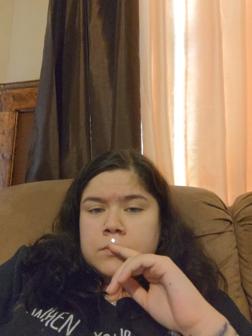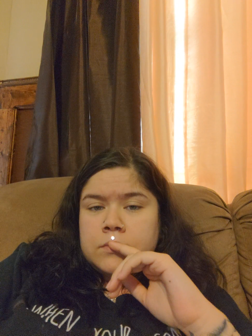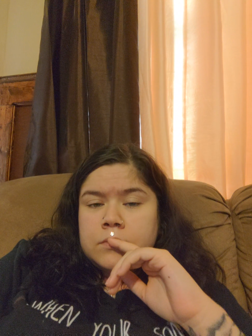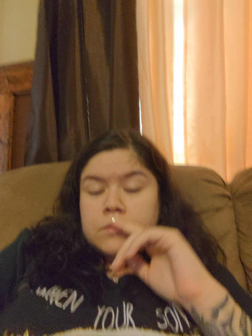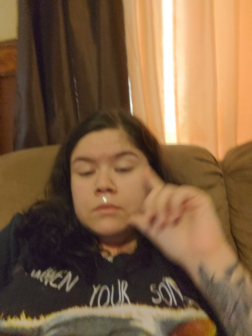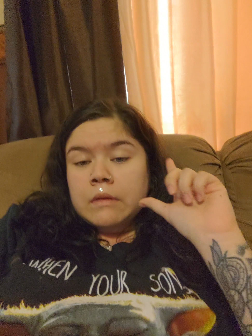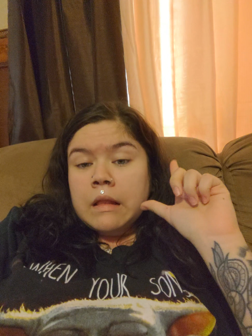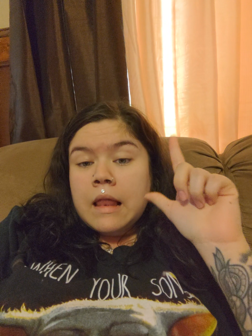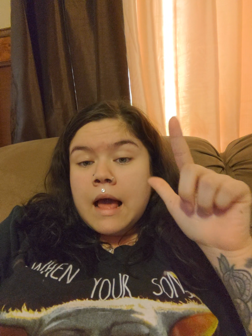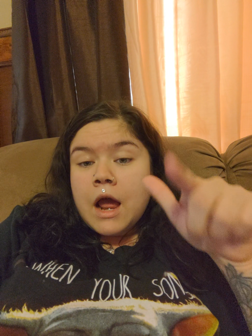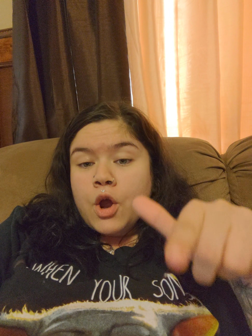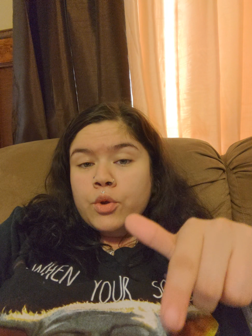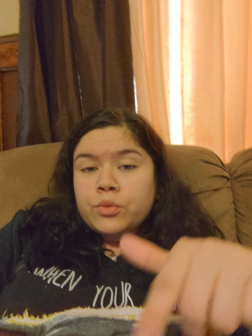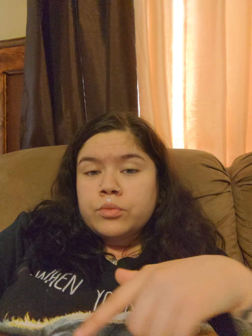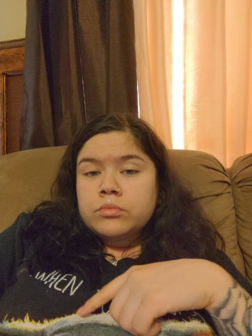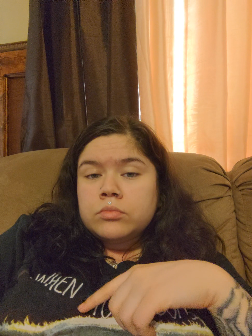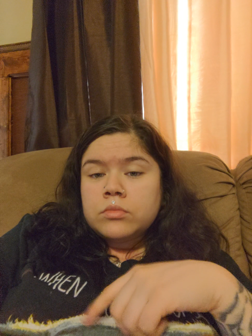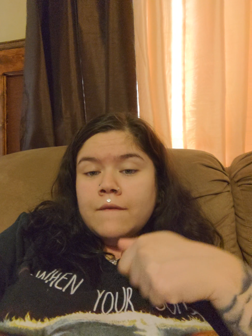later